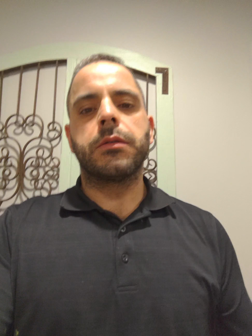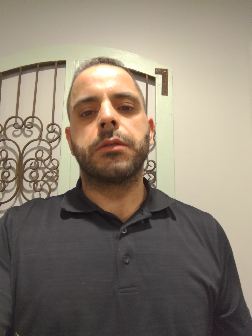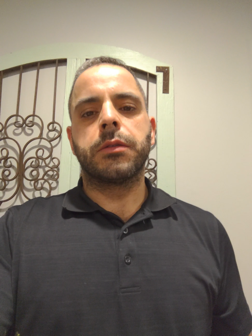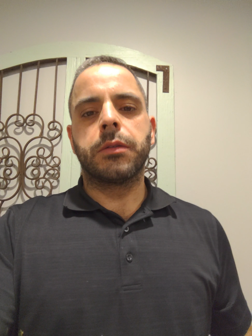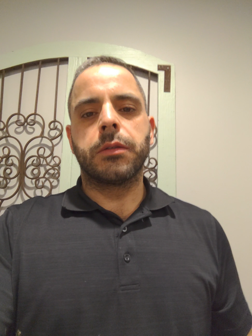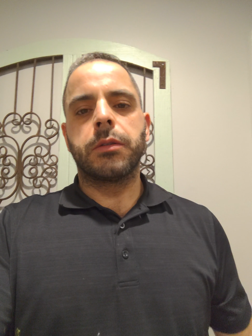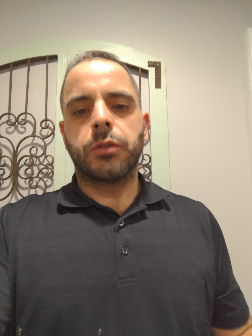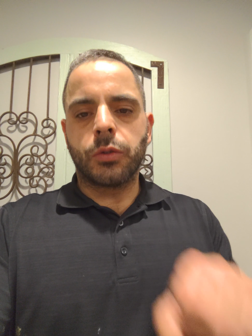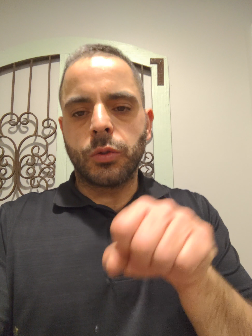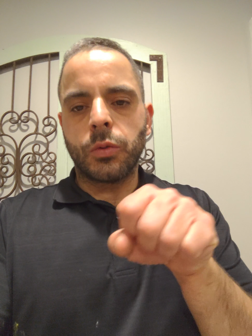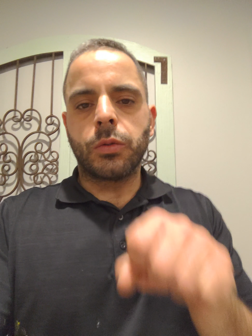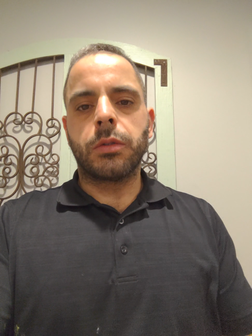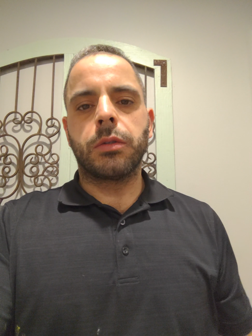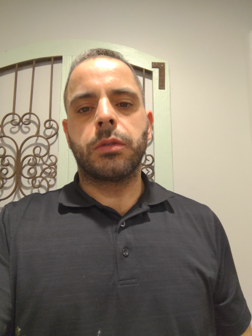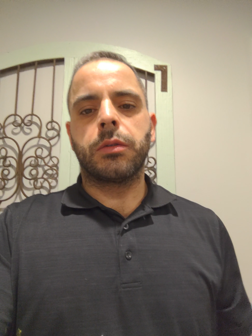shoe